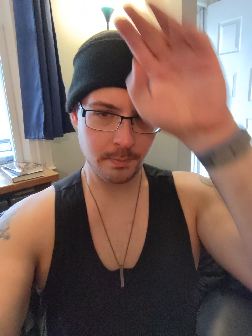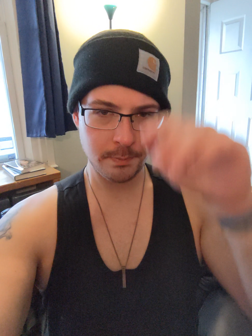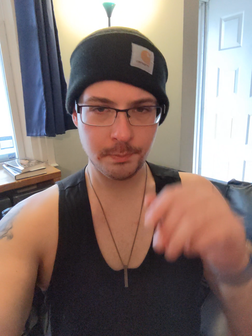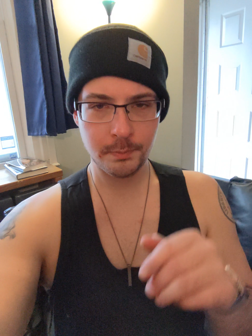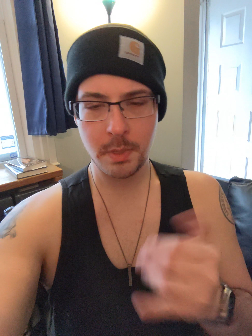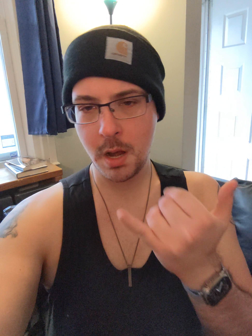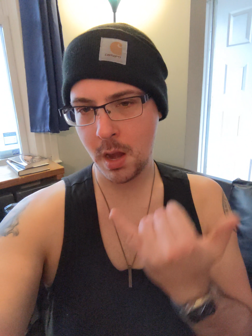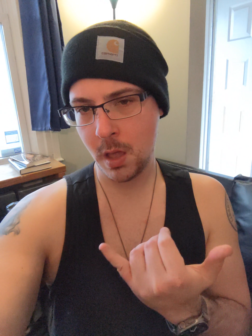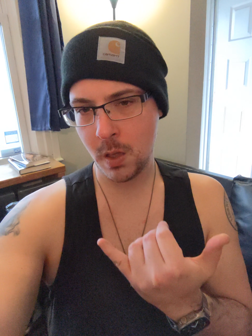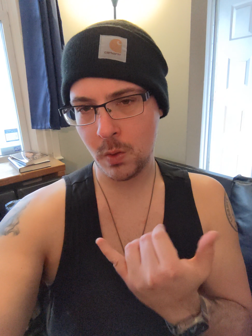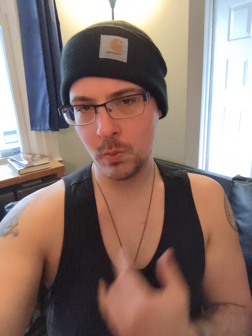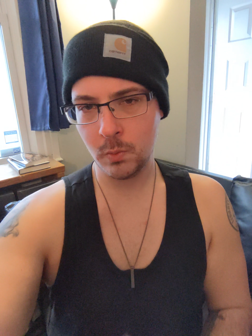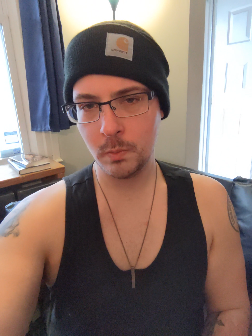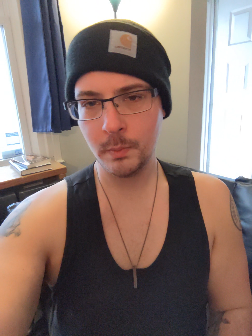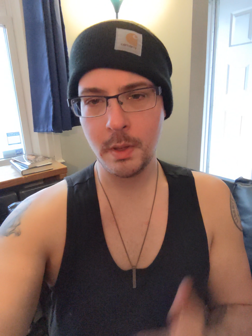now